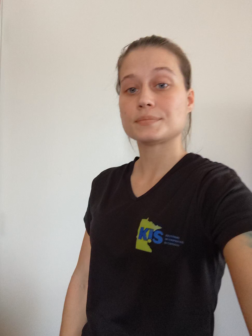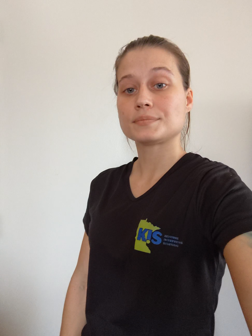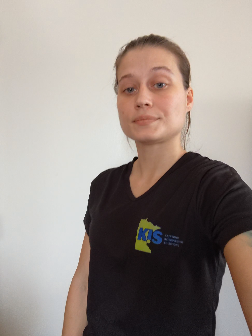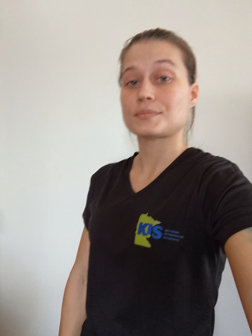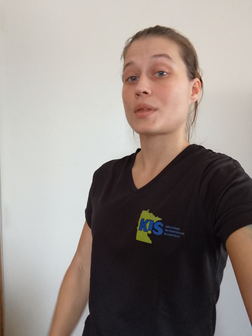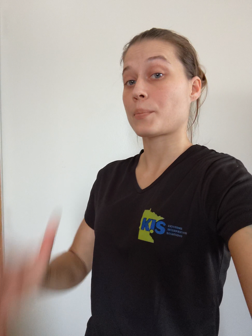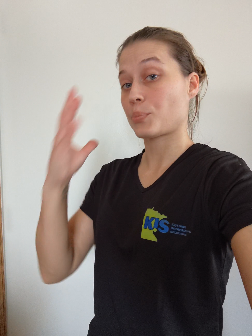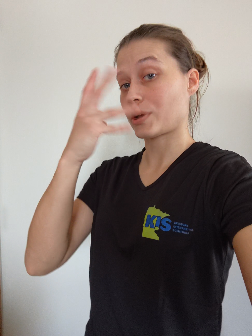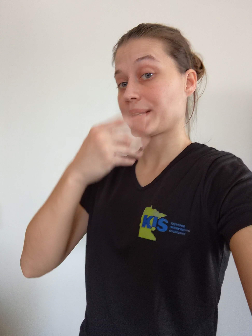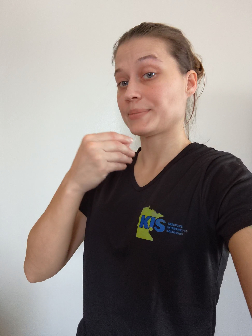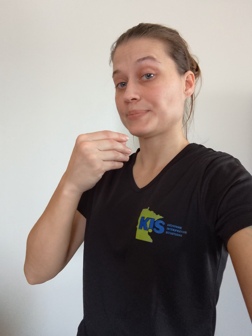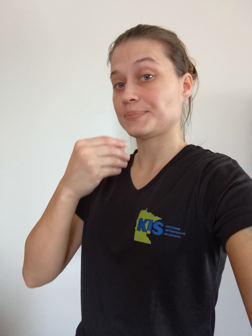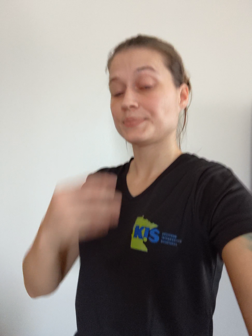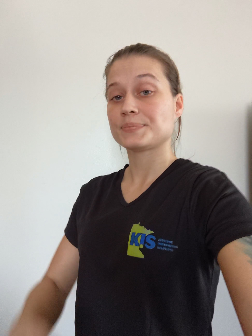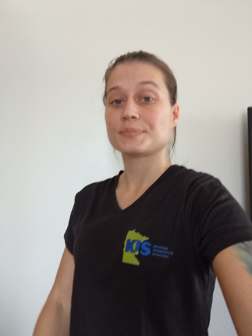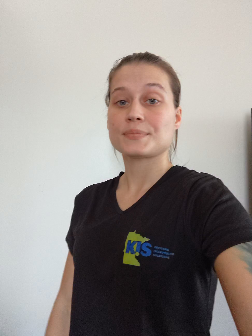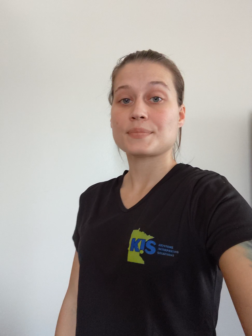pretty